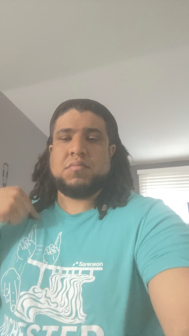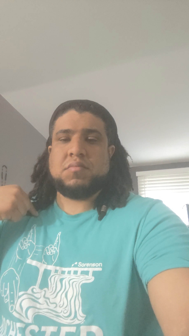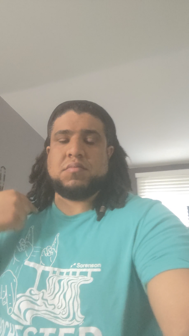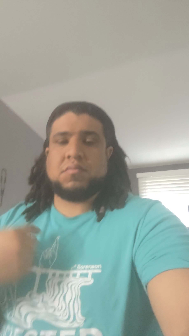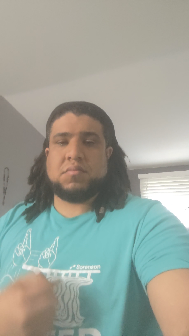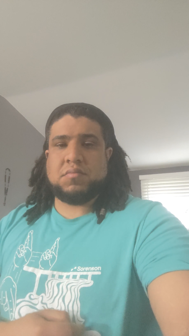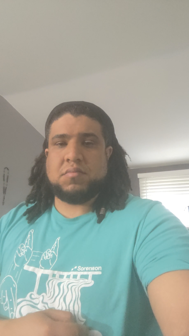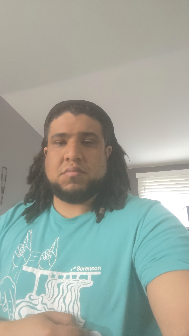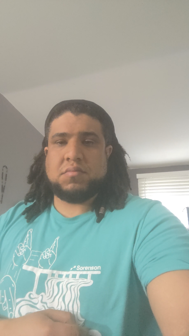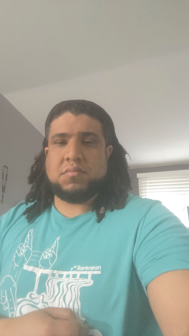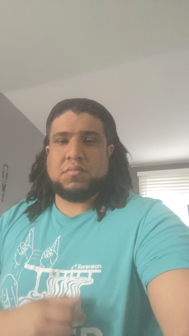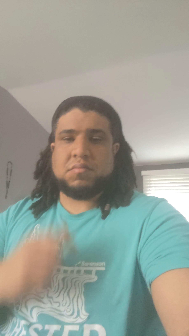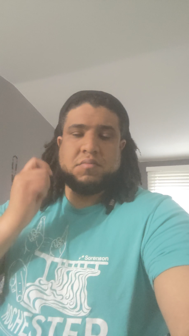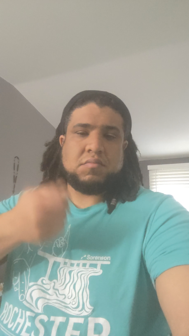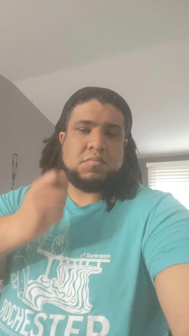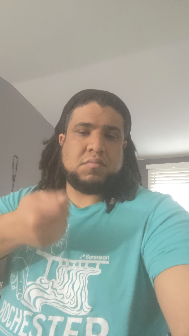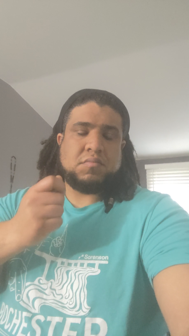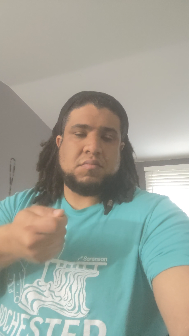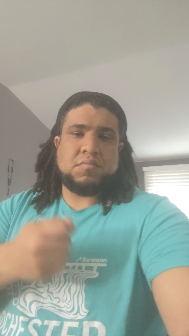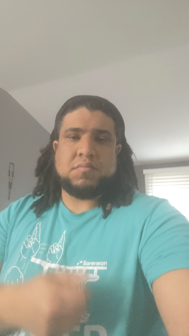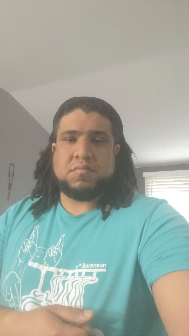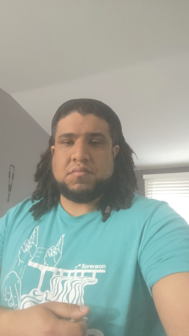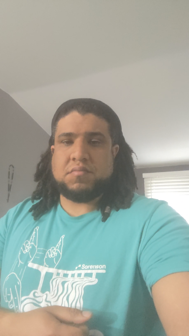hammer